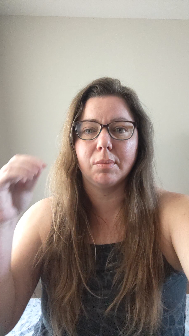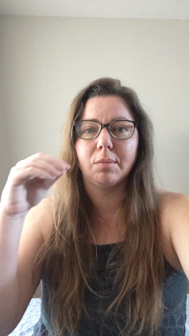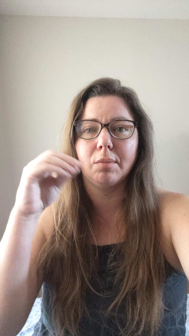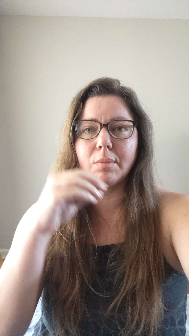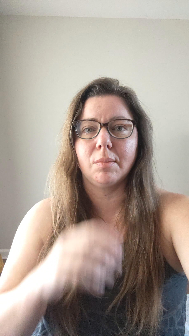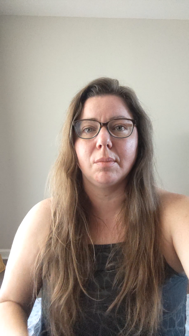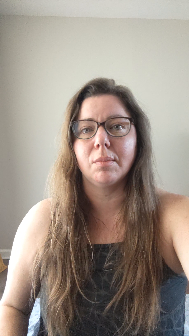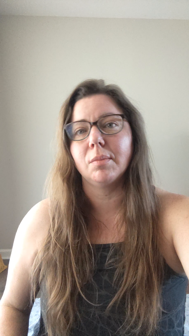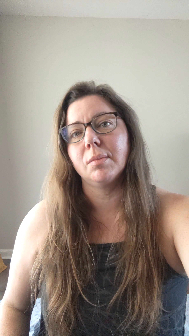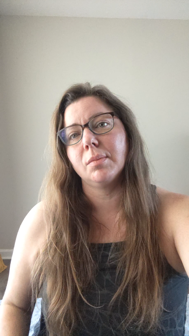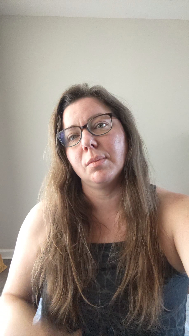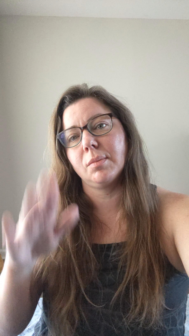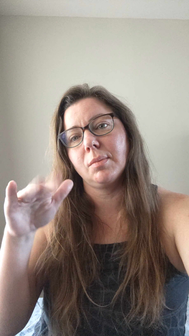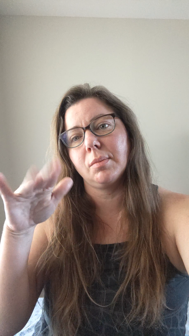paint